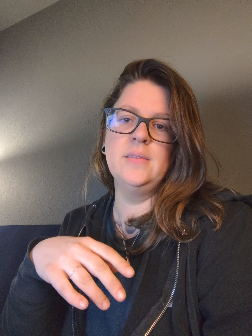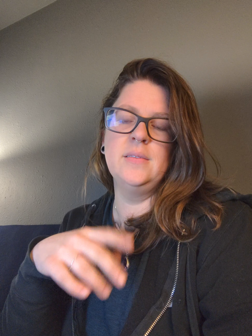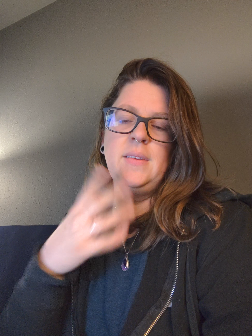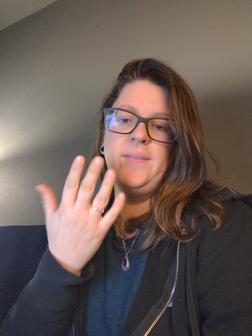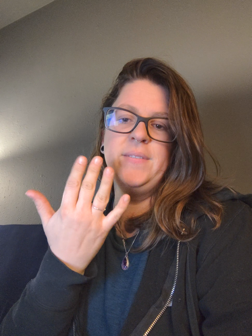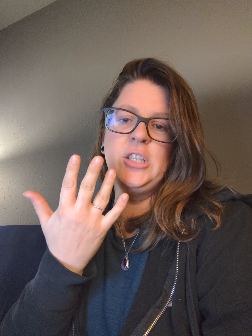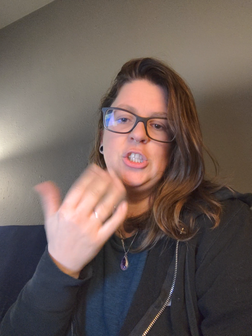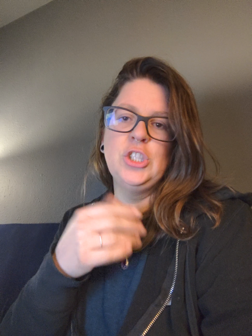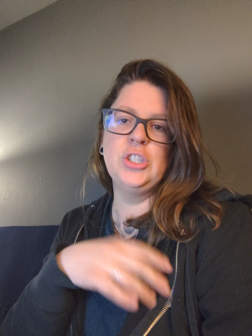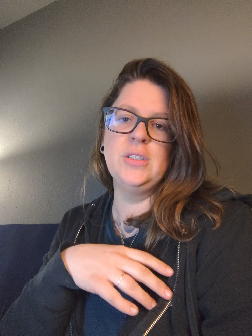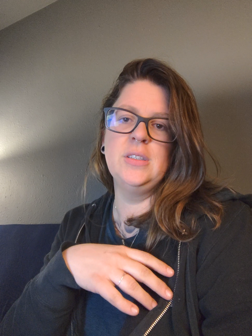finger